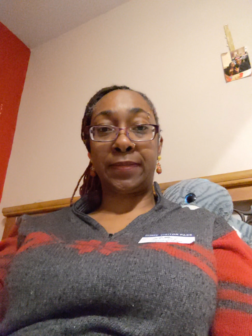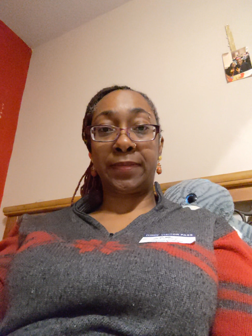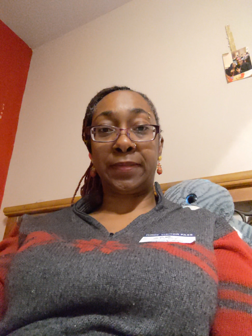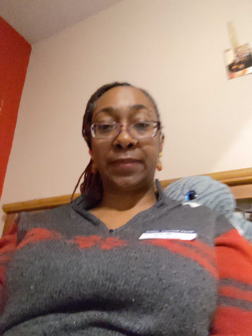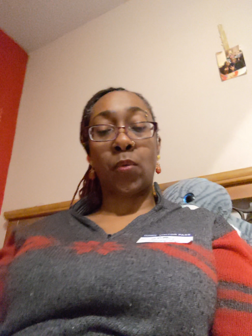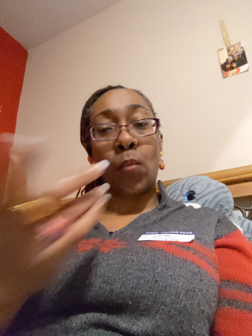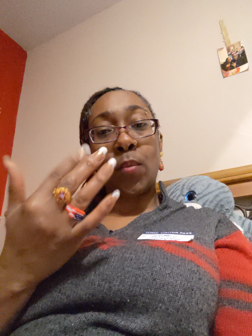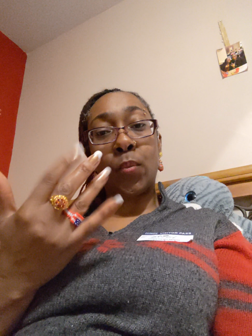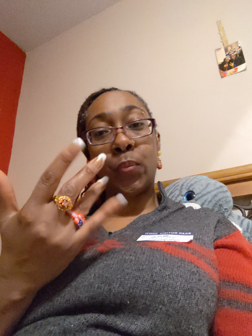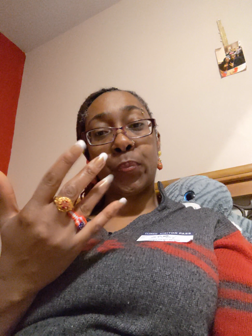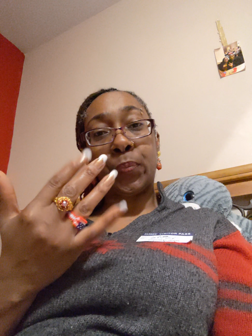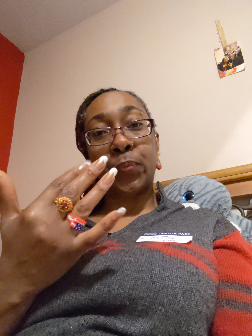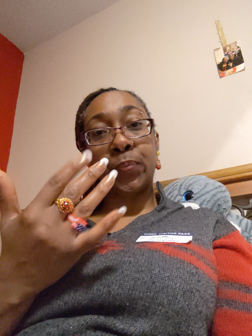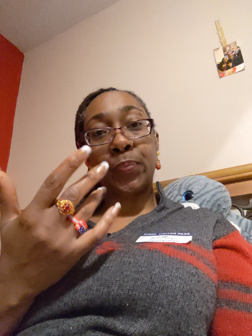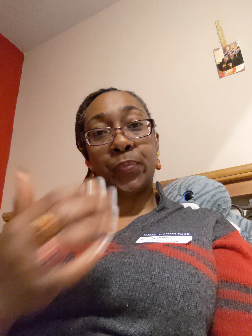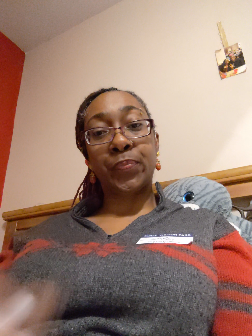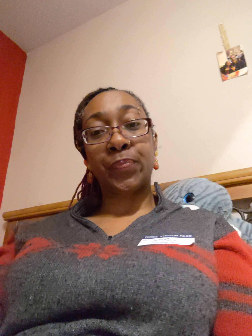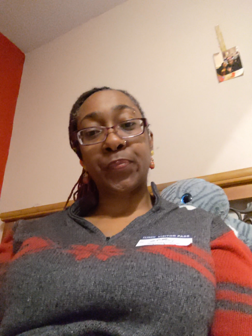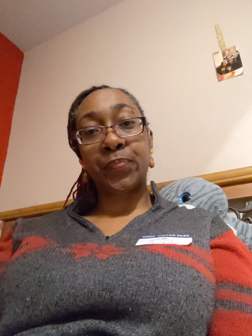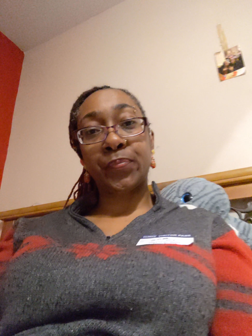wait